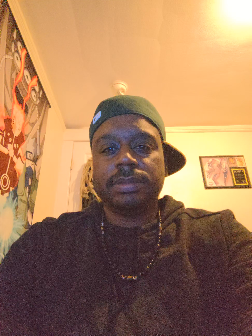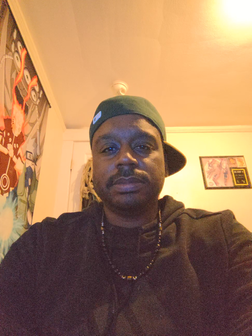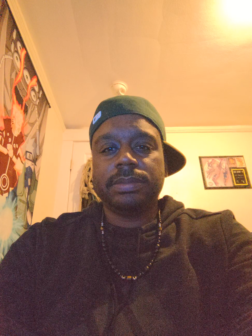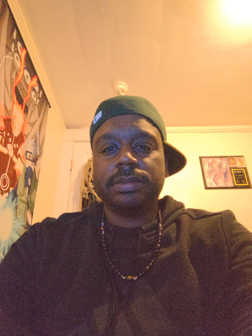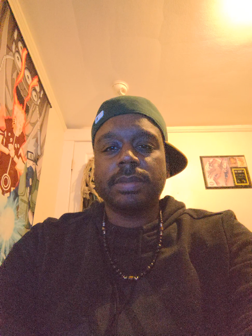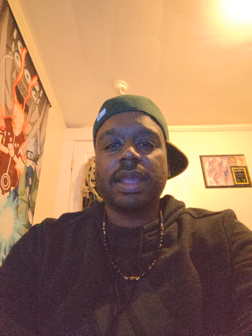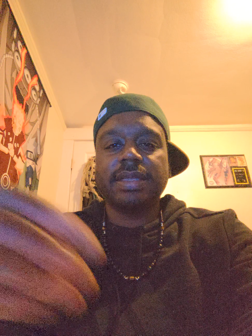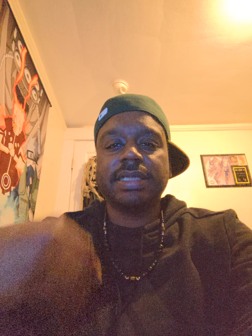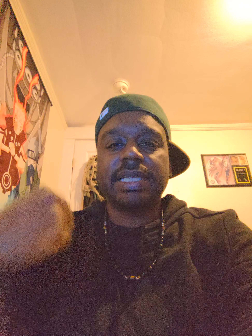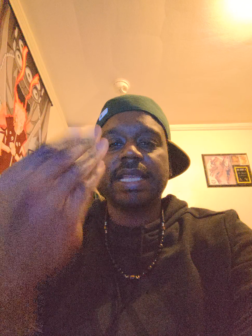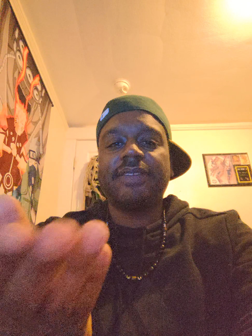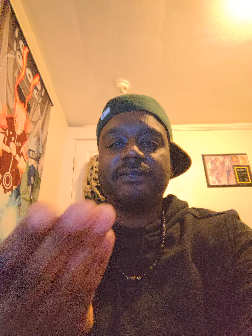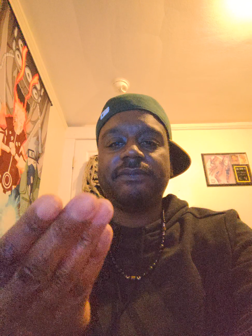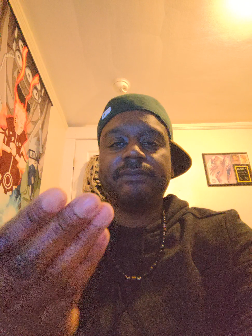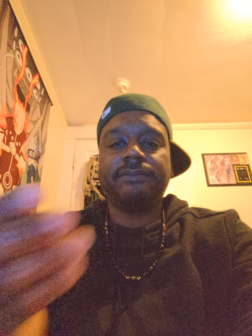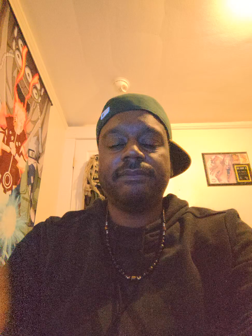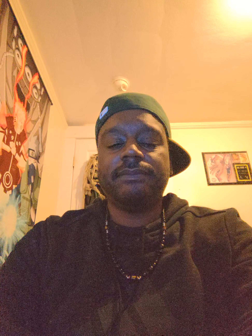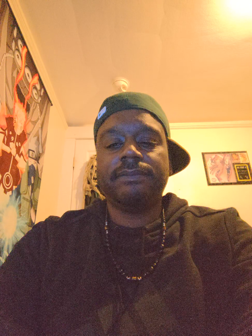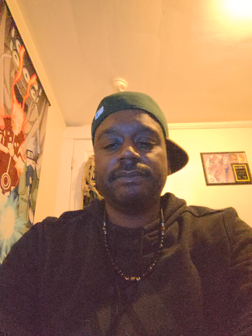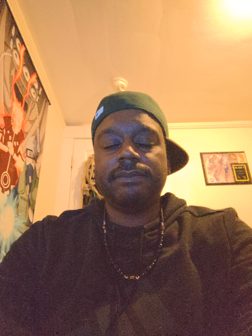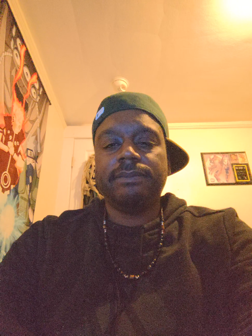give